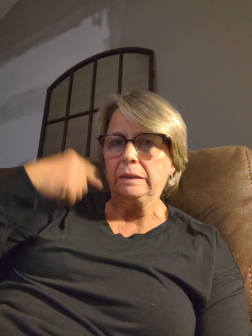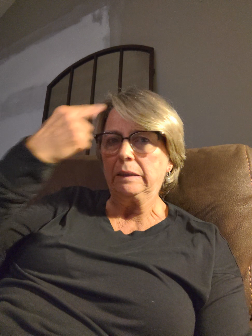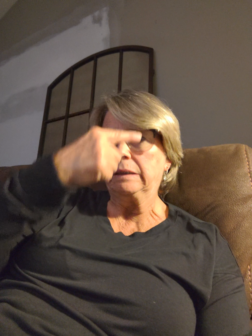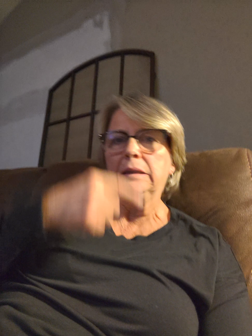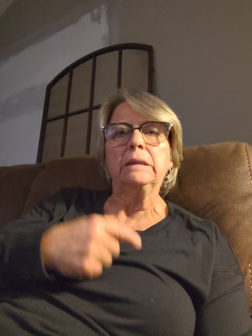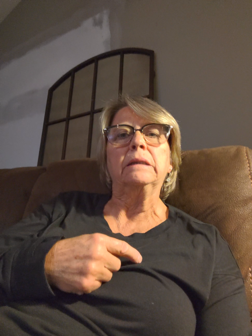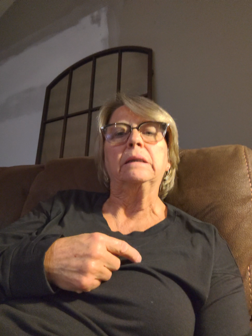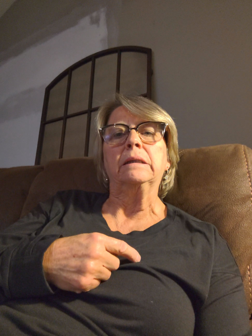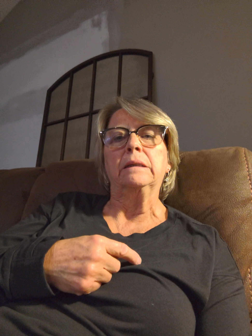face